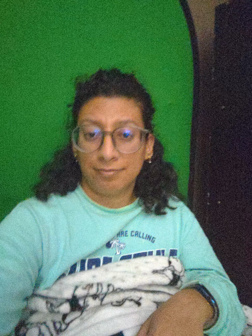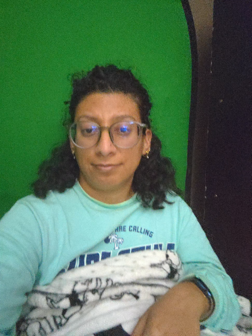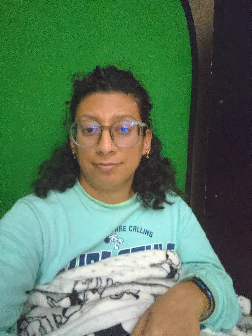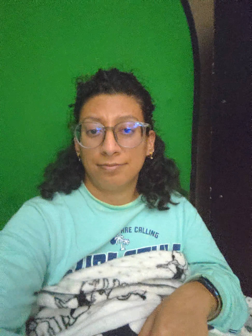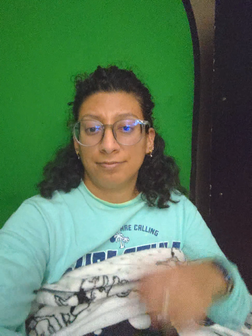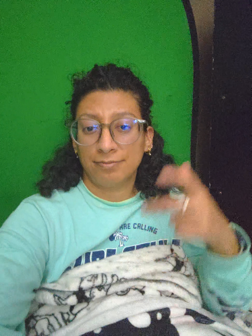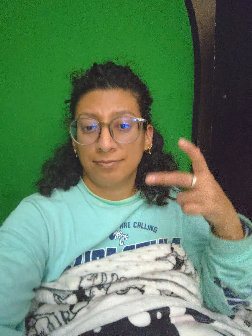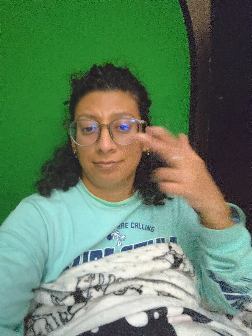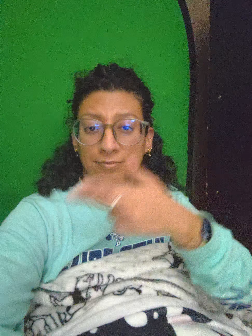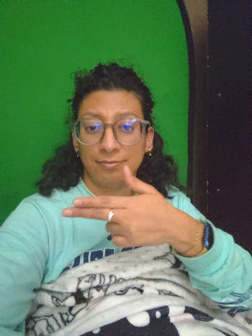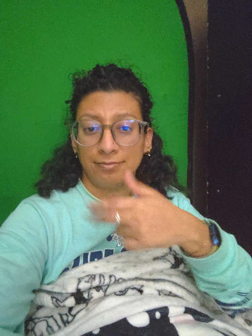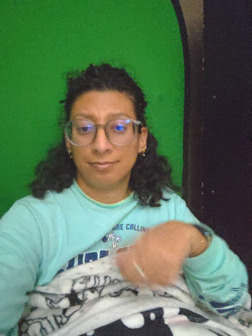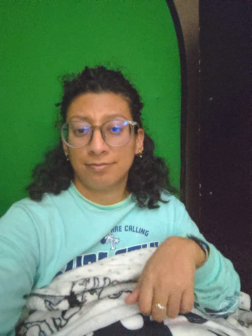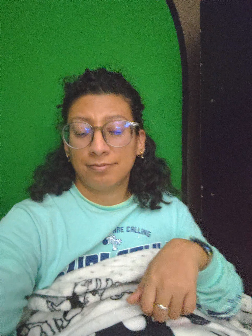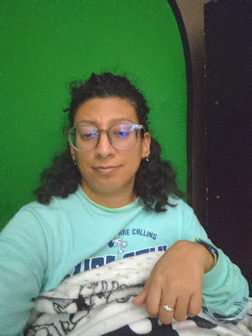cut